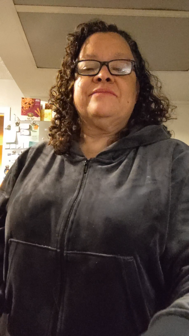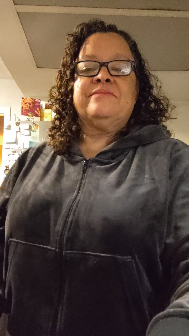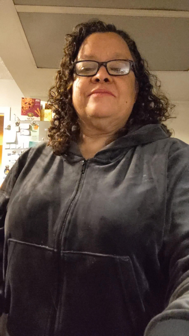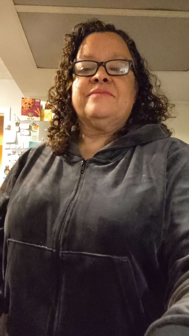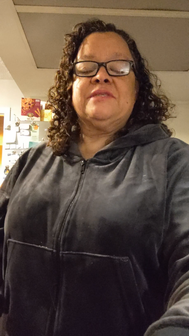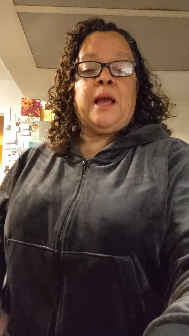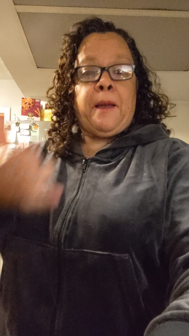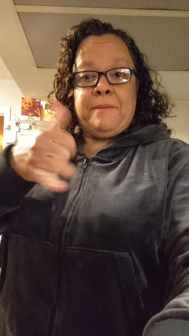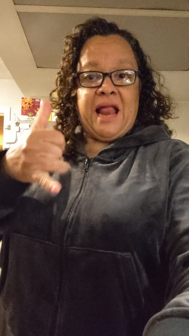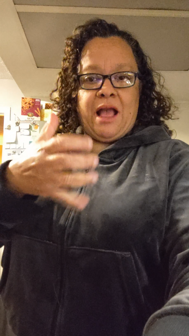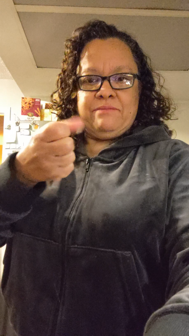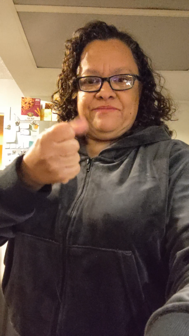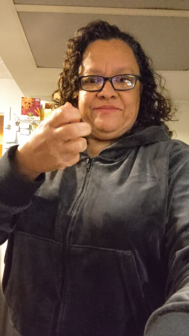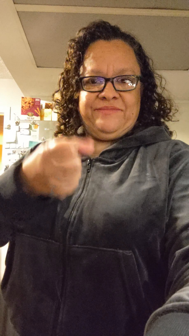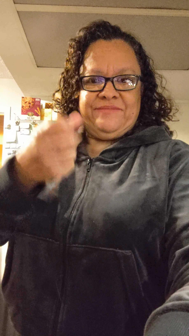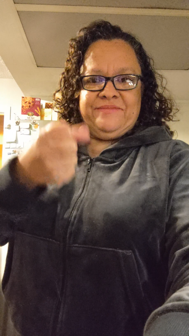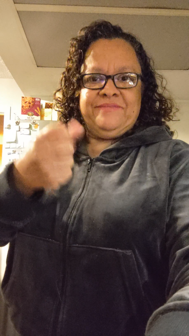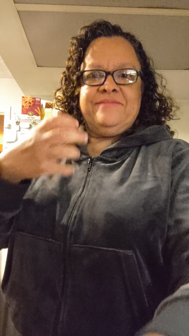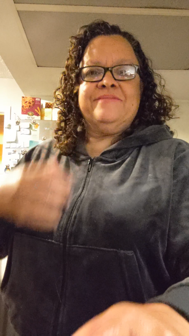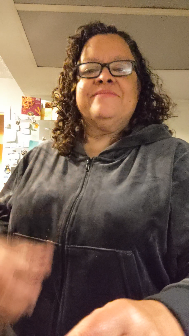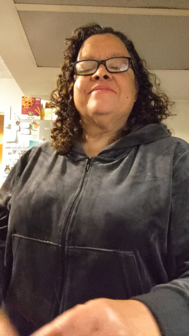play dough